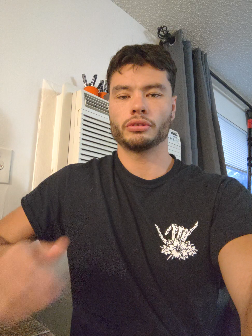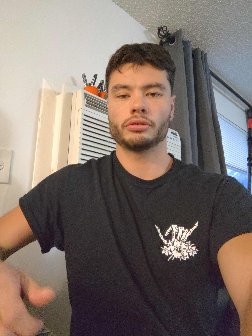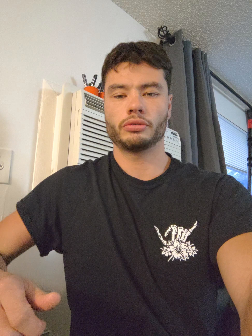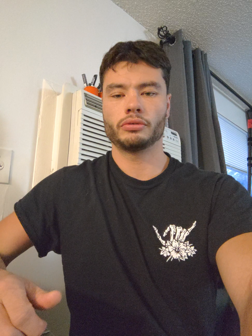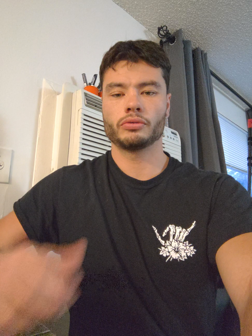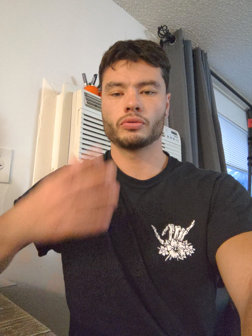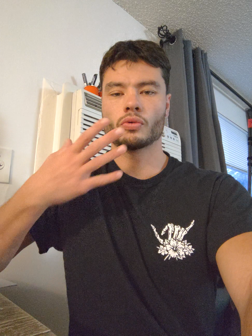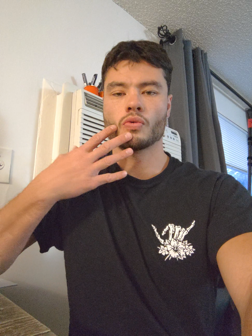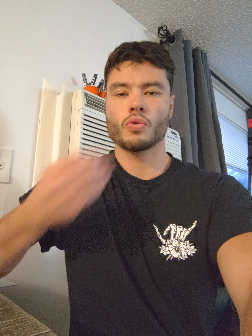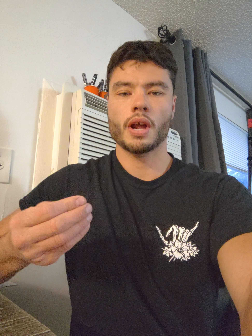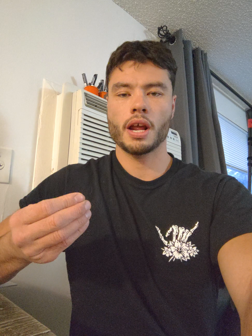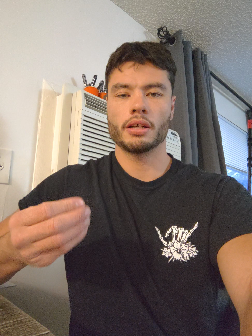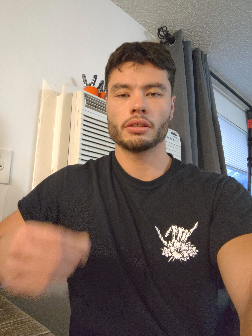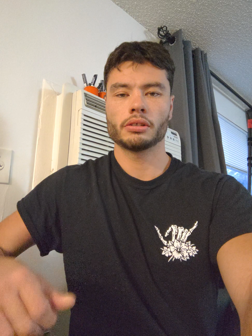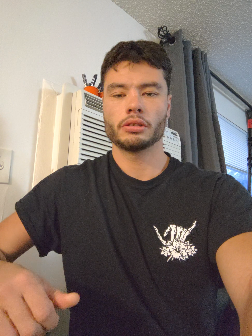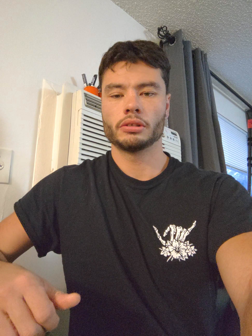wet